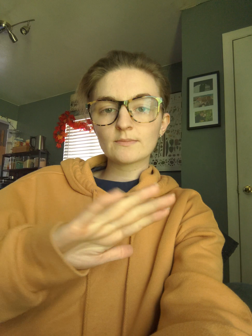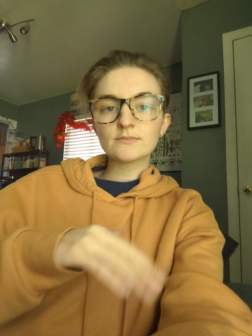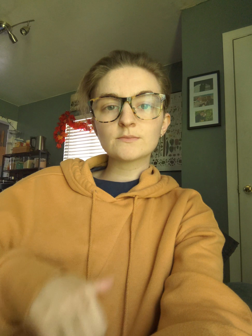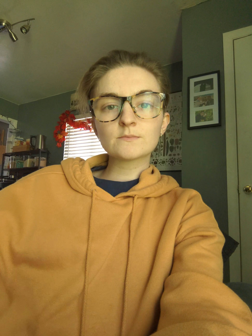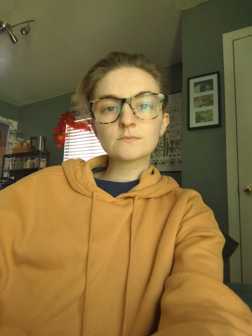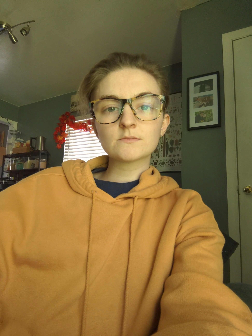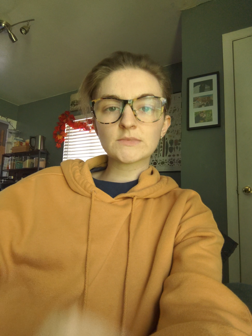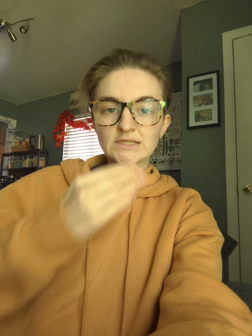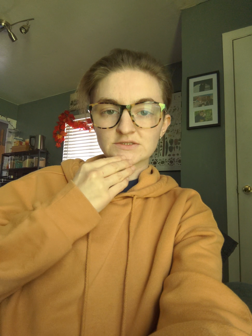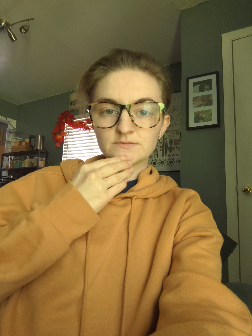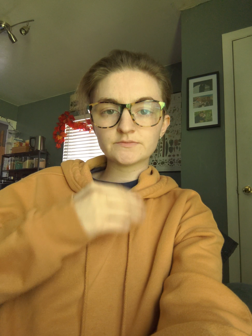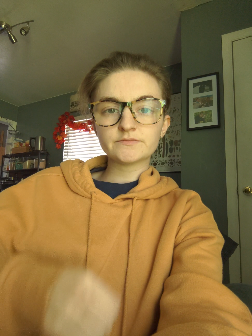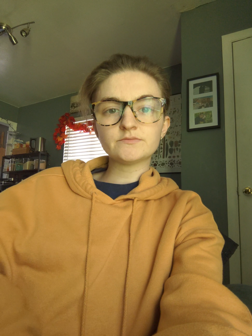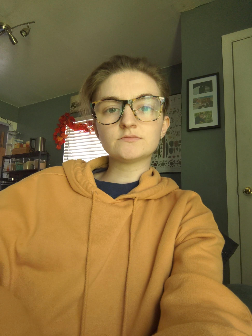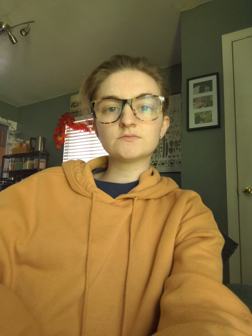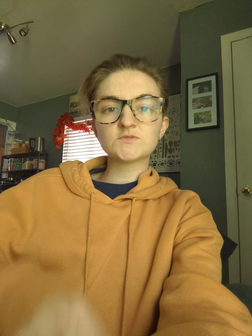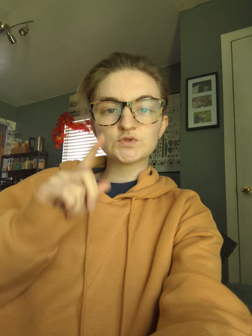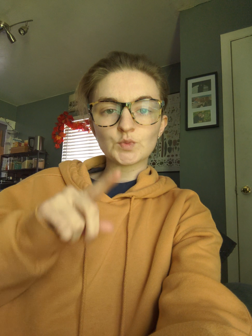eat